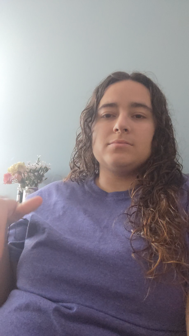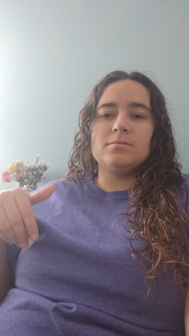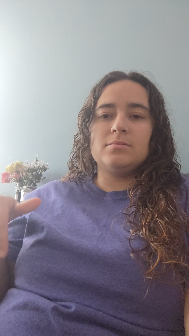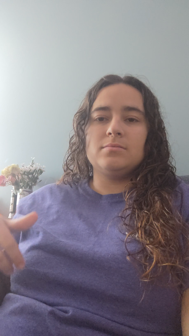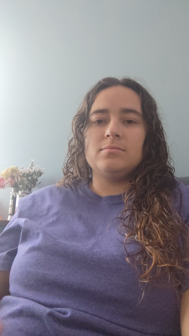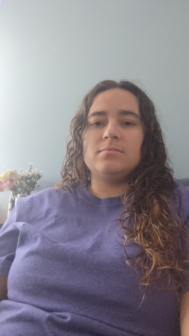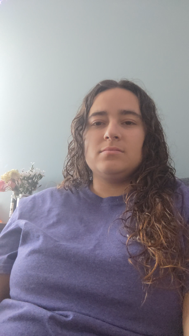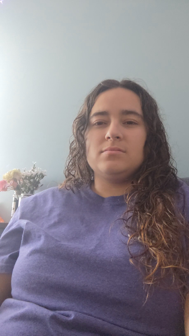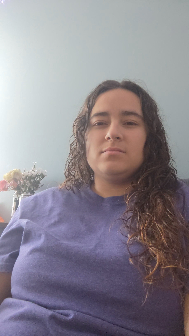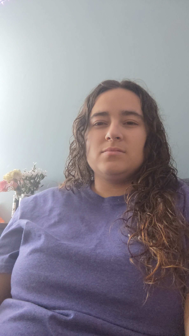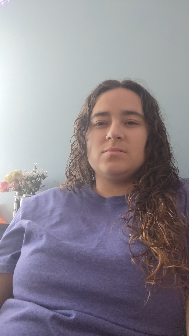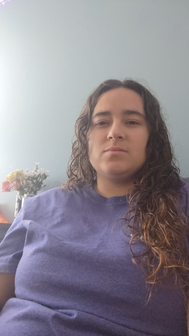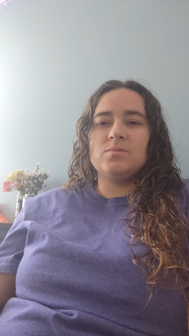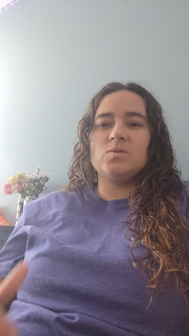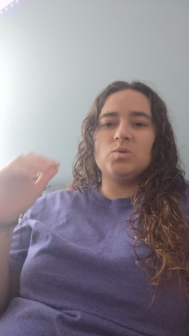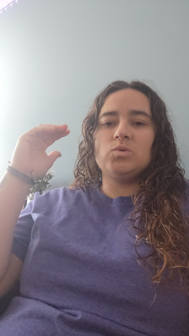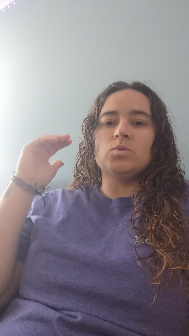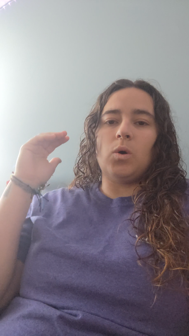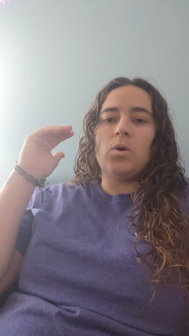short